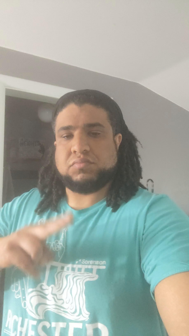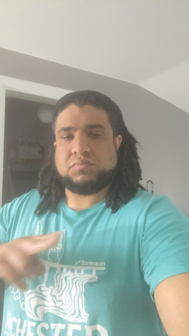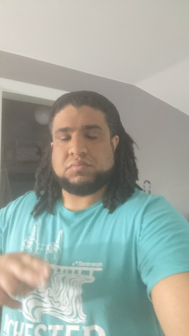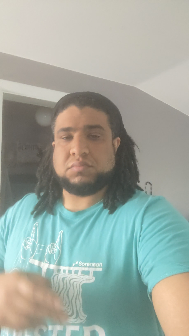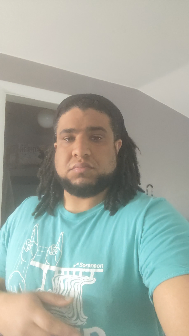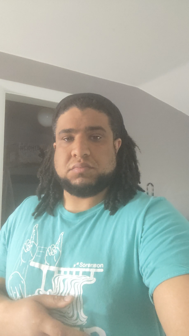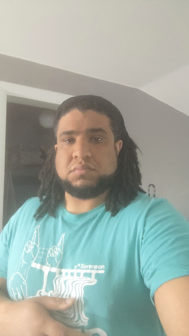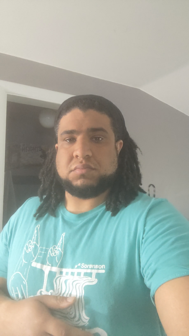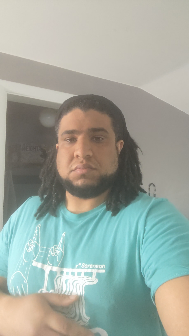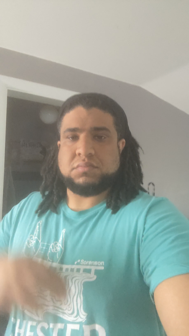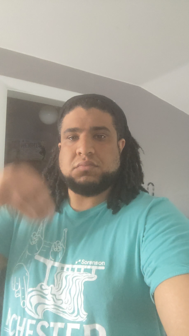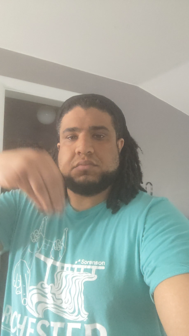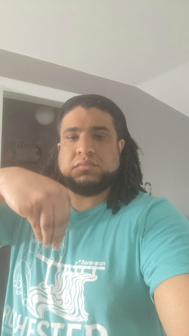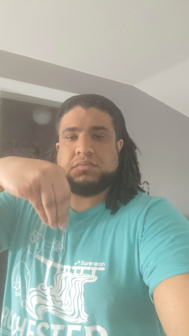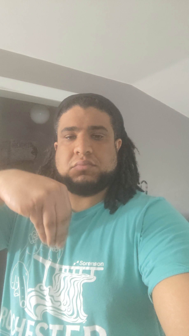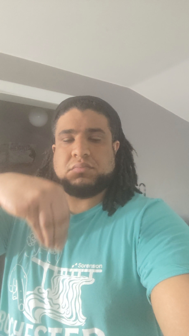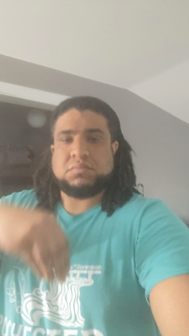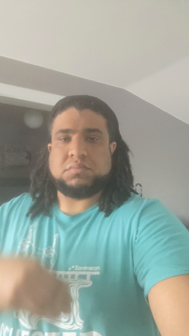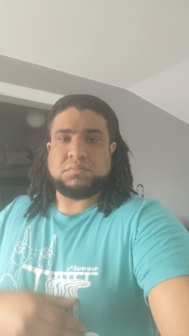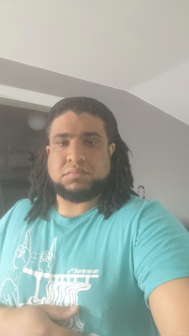inside